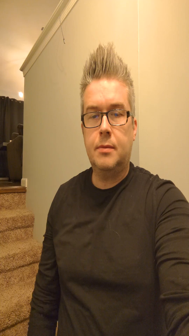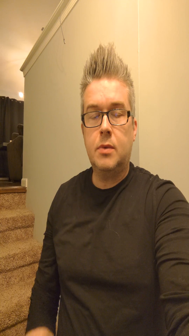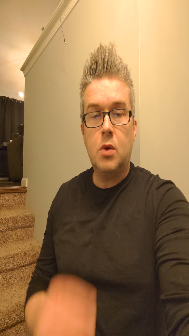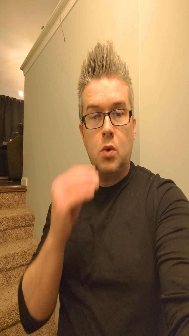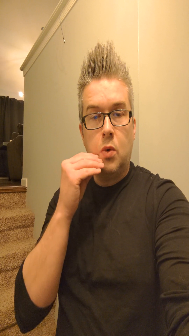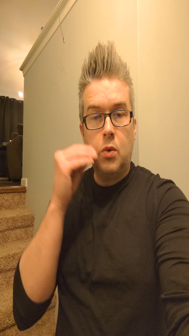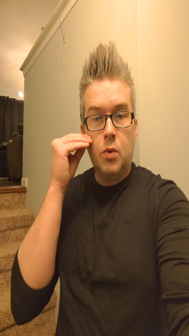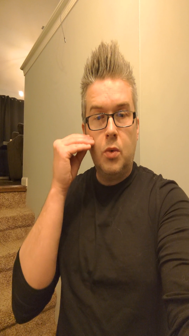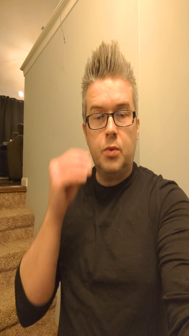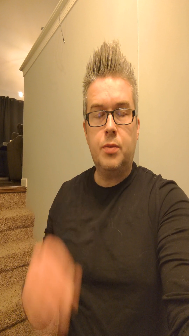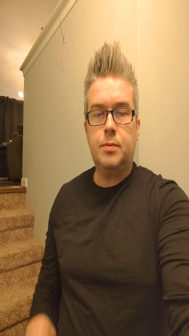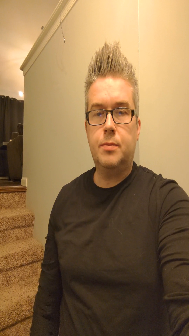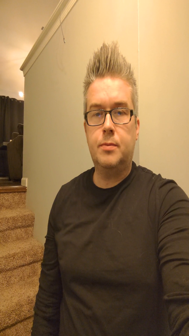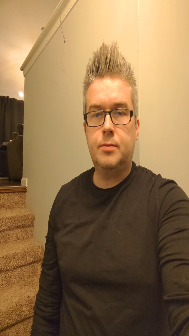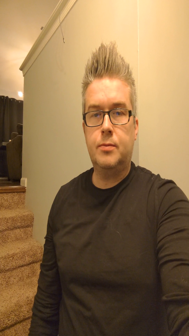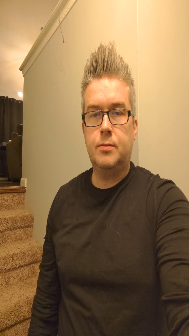home